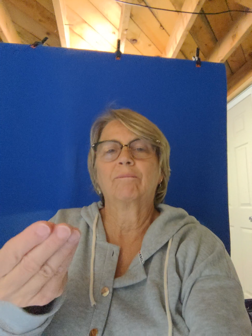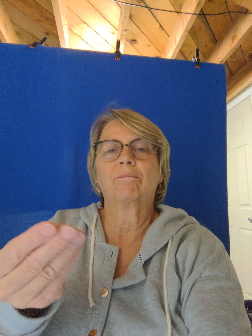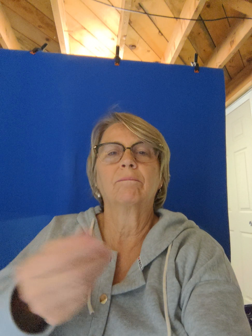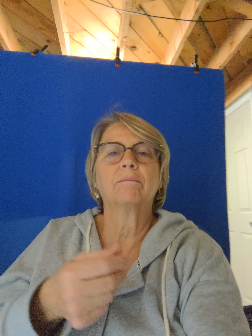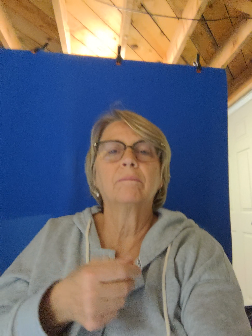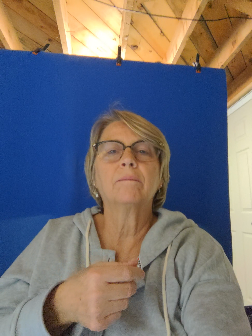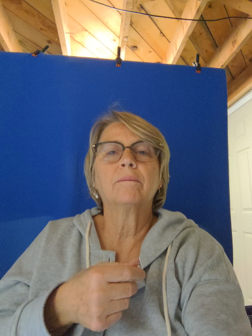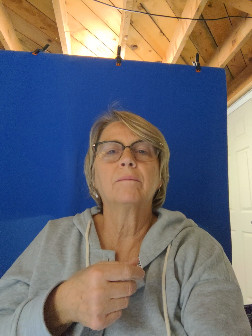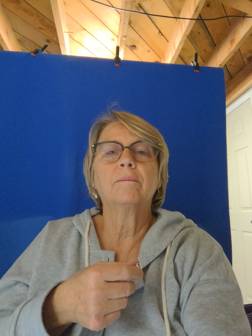give